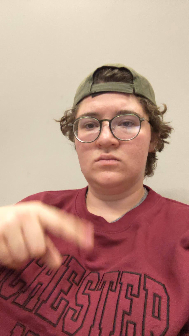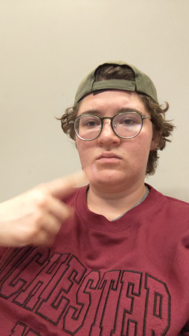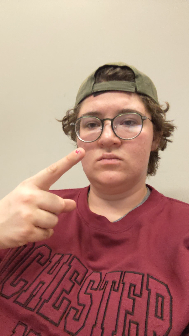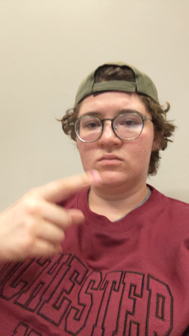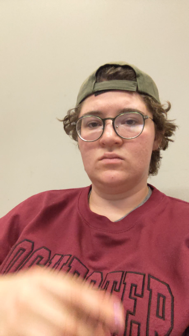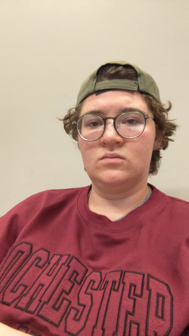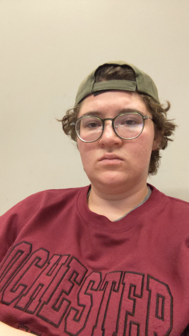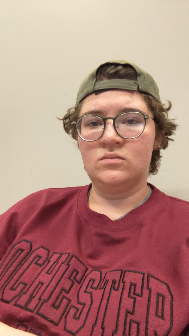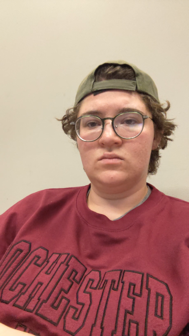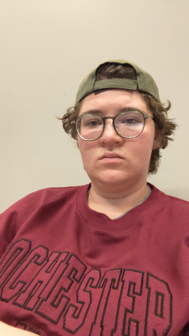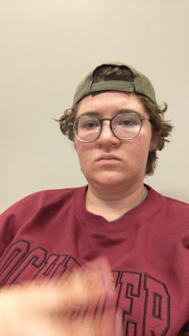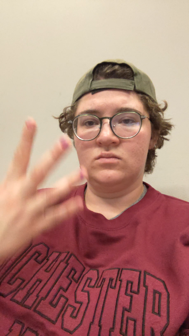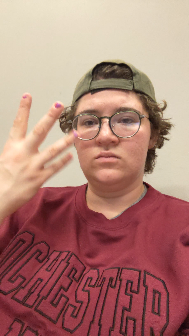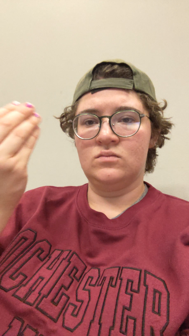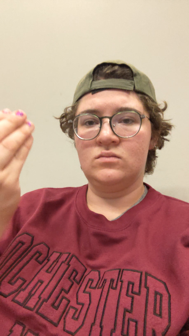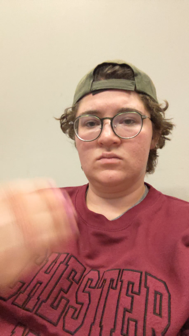going to